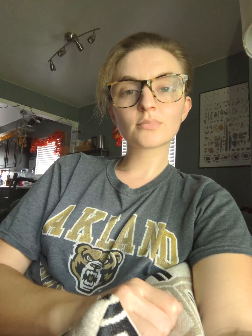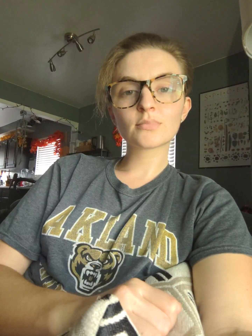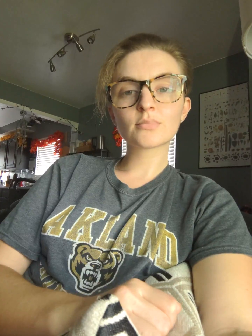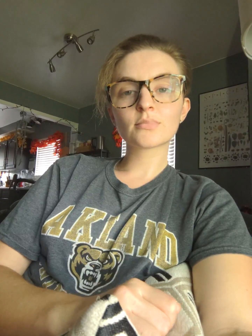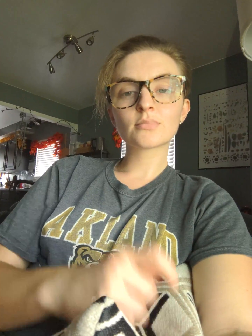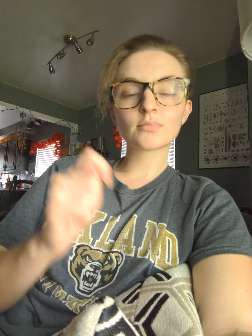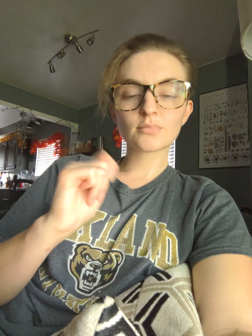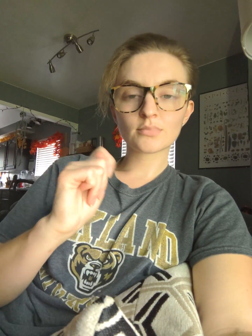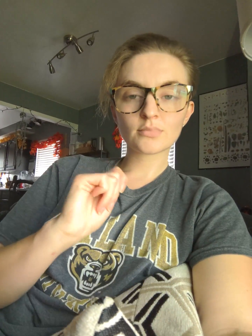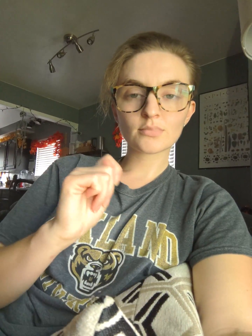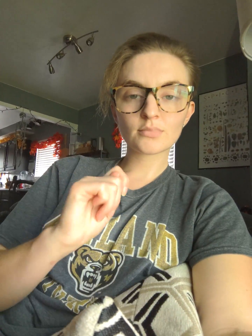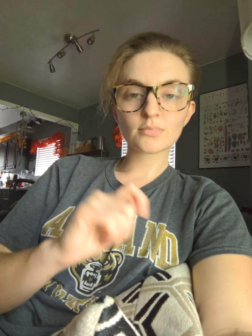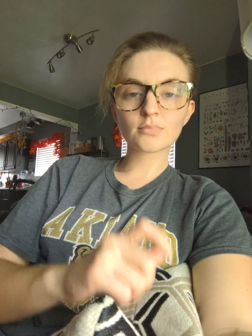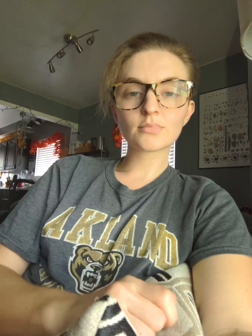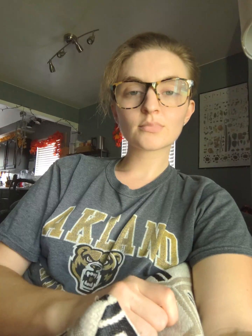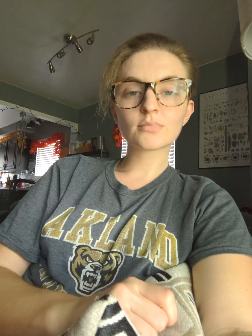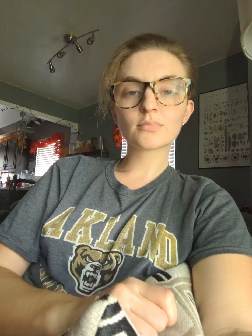bathroom